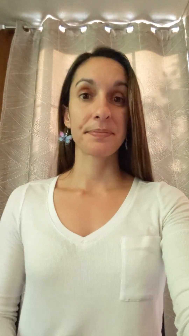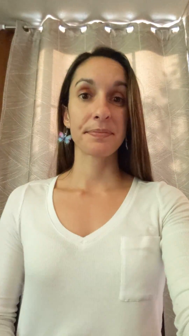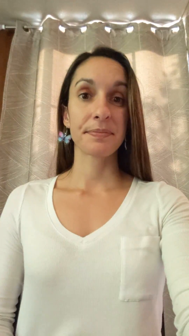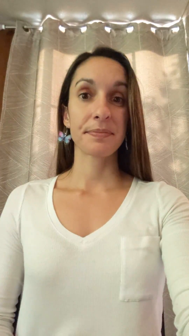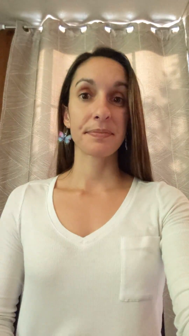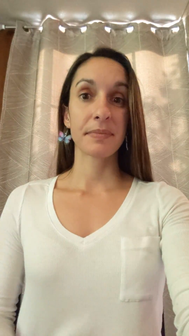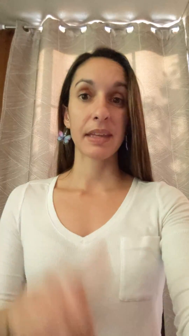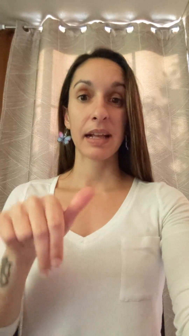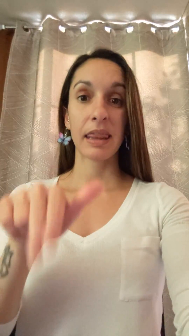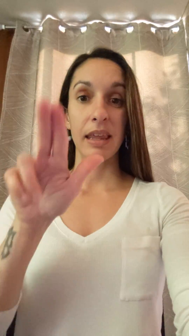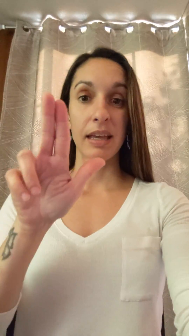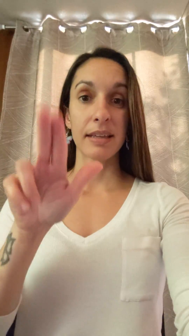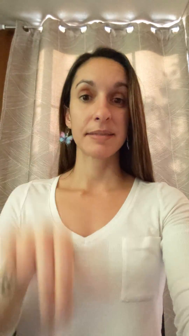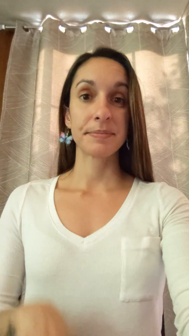lick